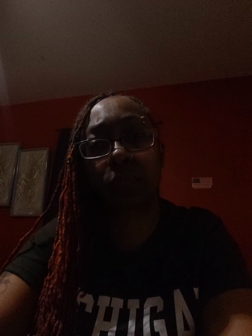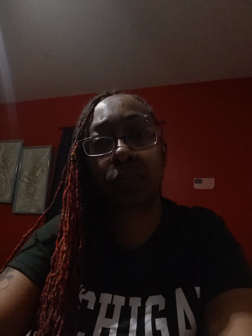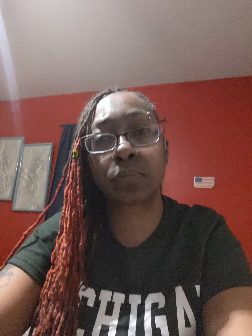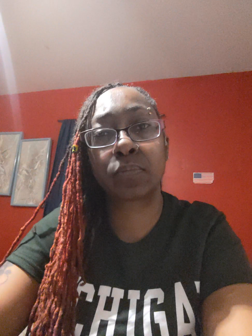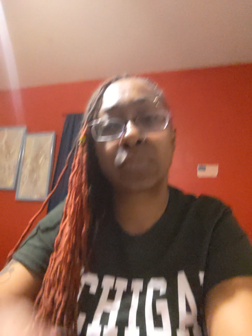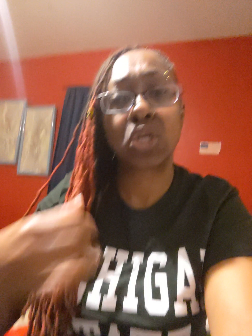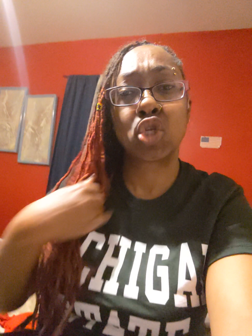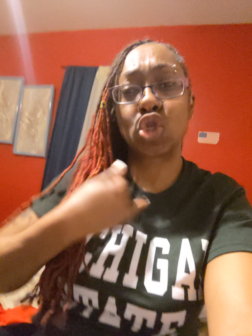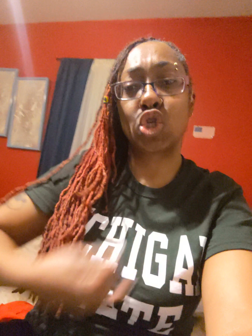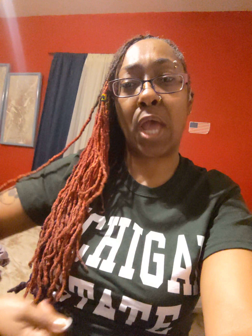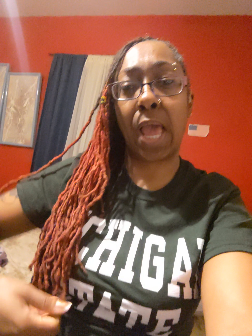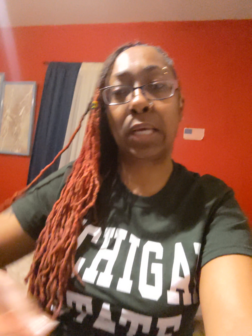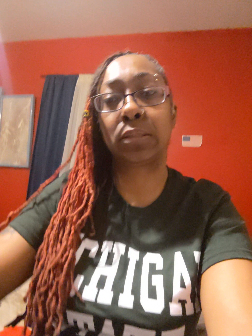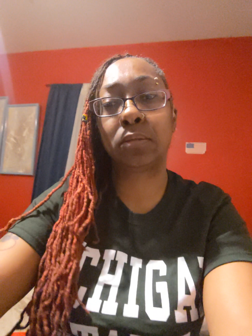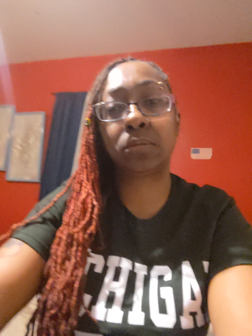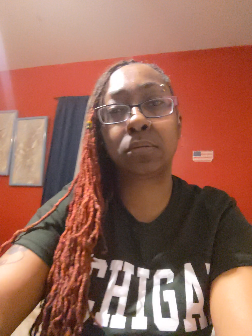jacket